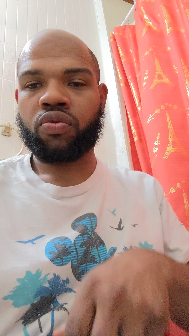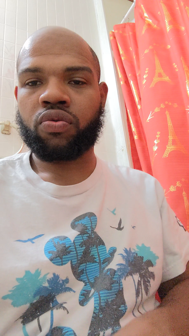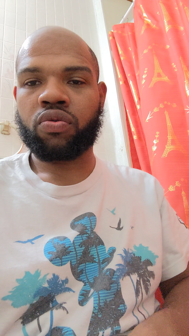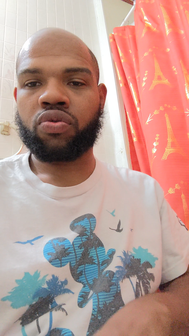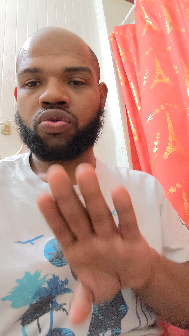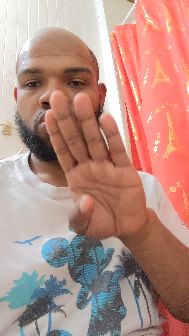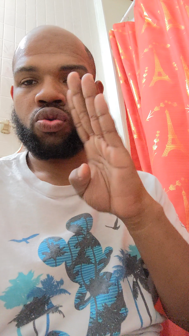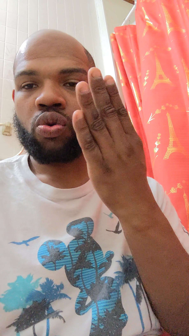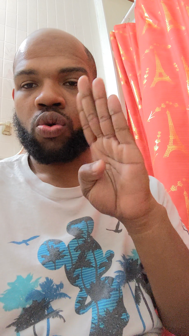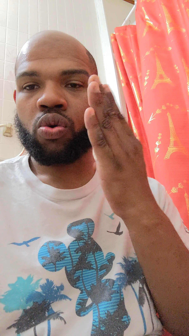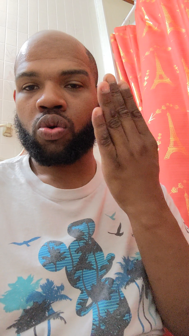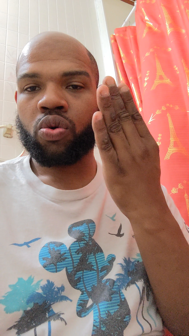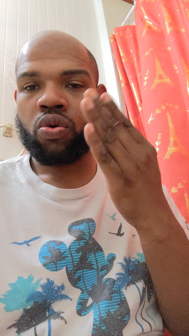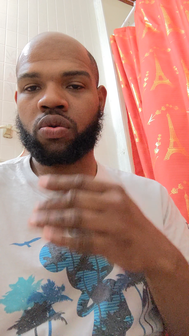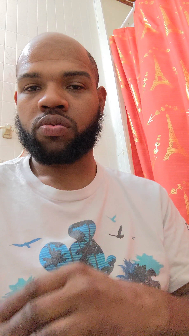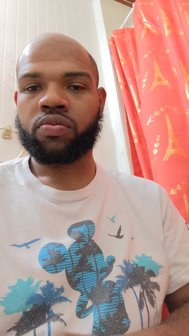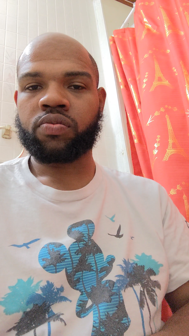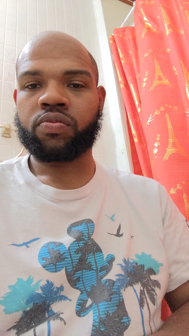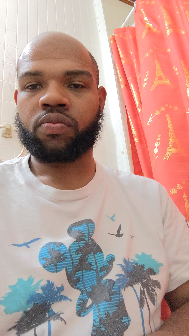door